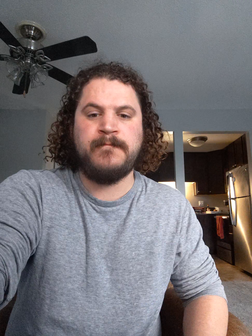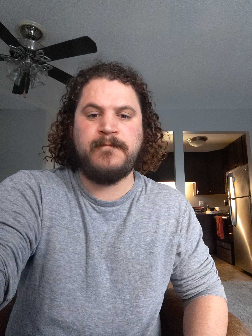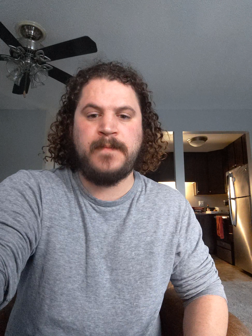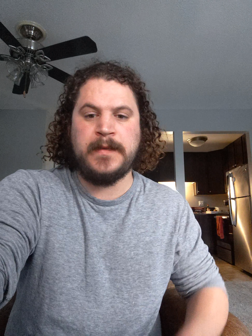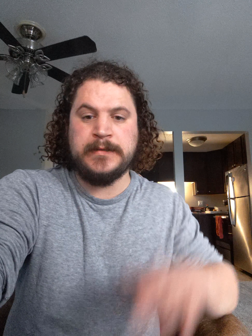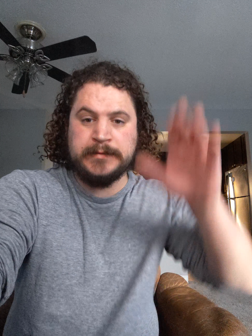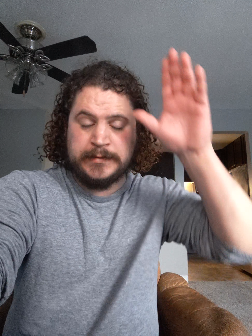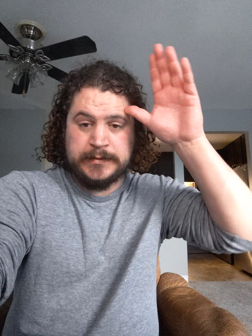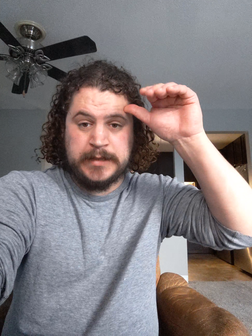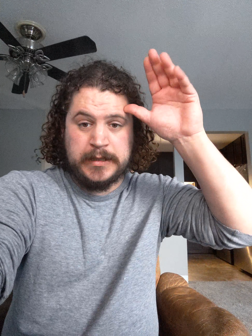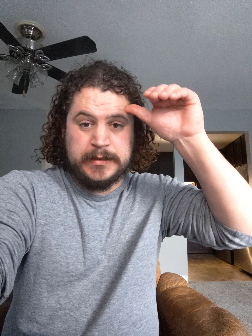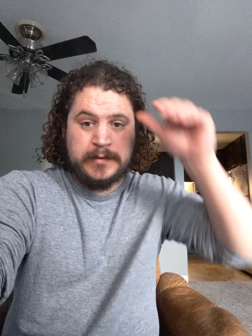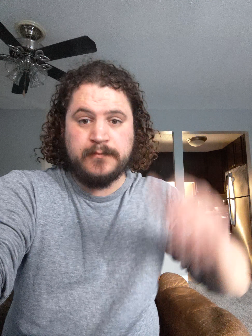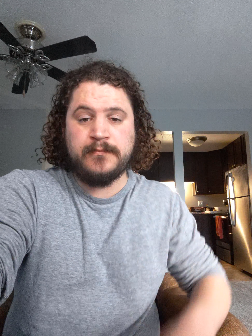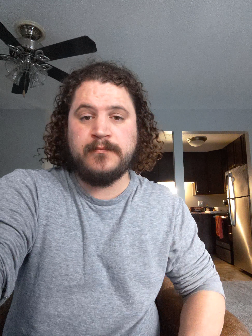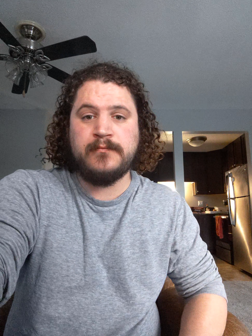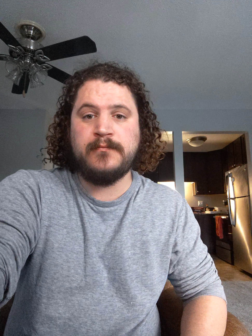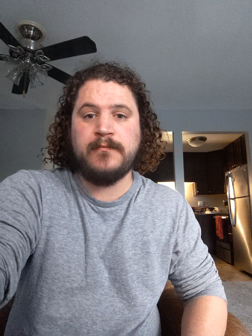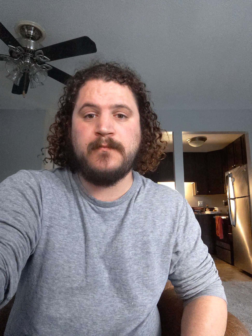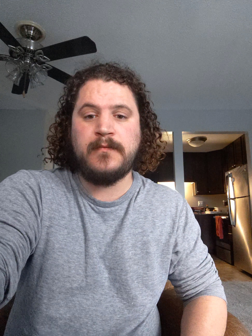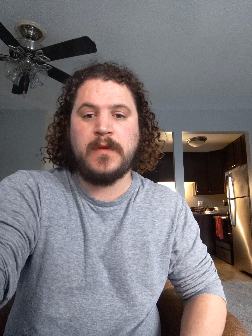donkey